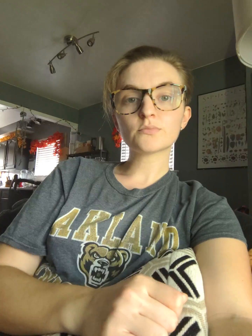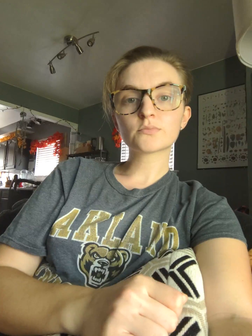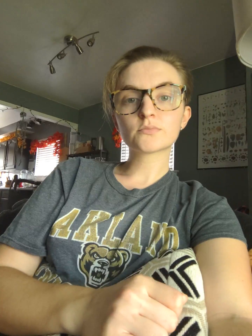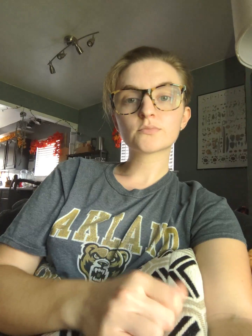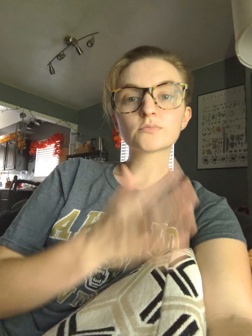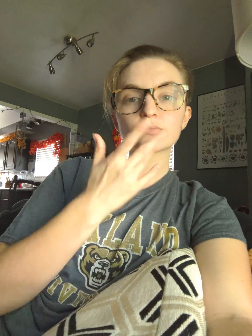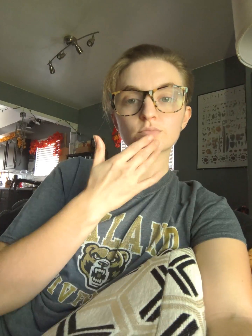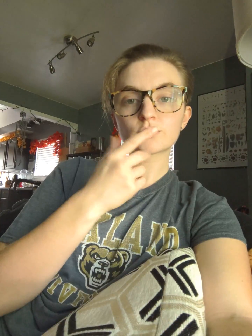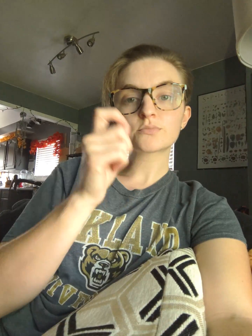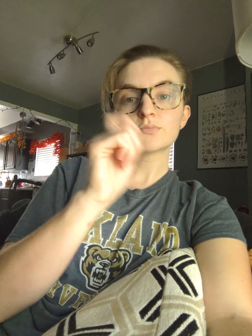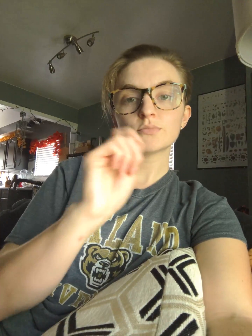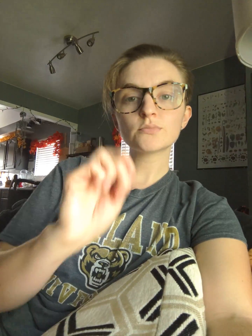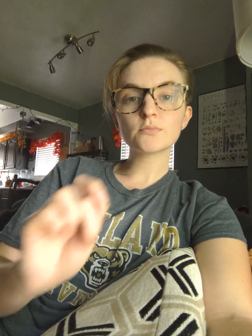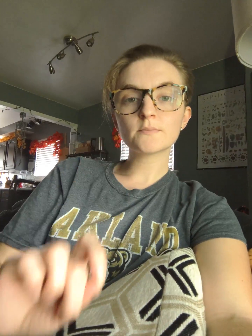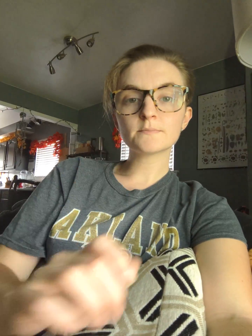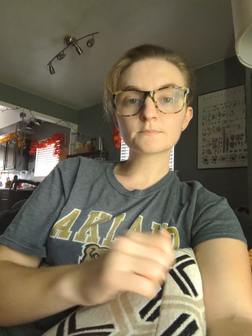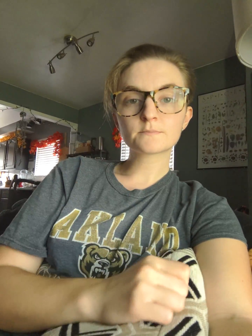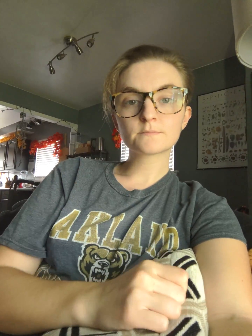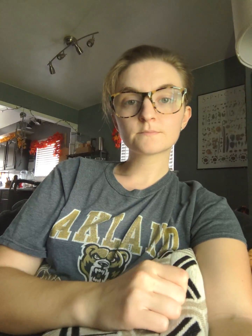crayon